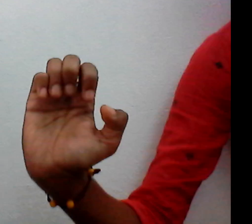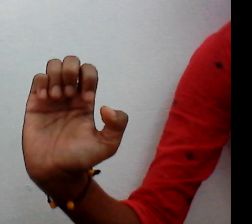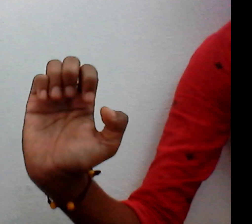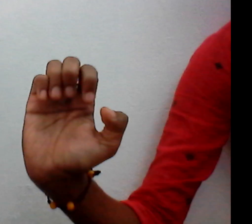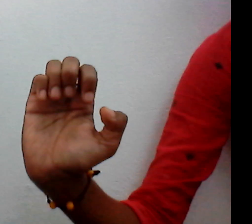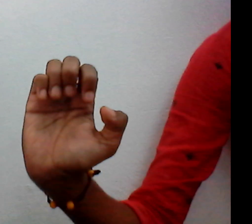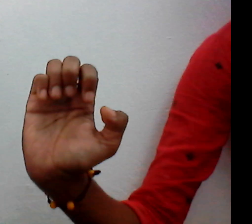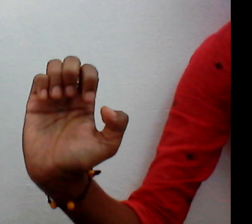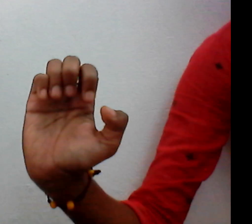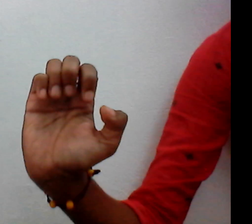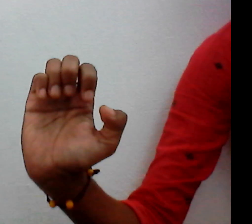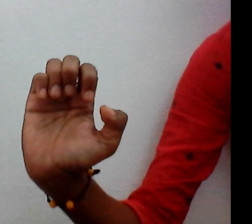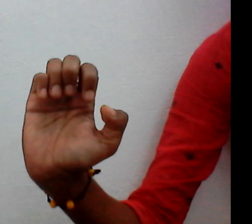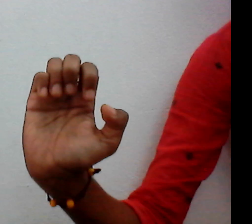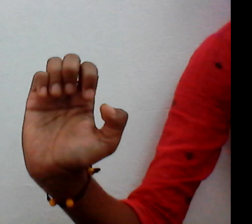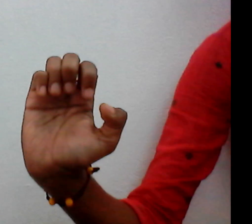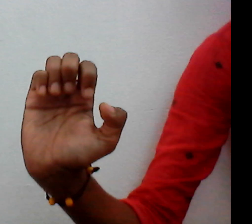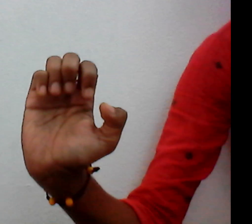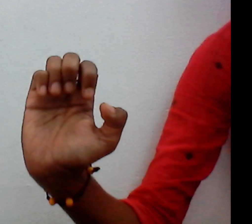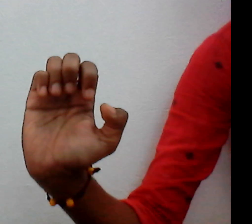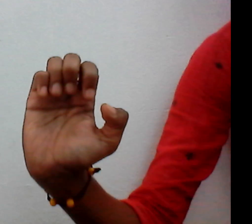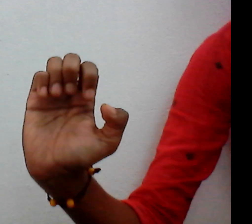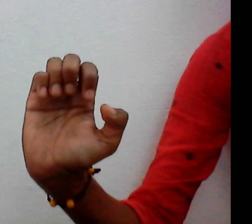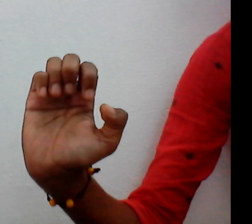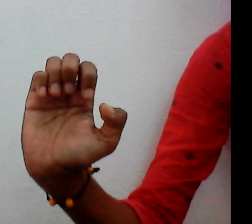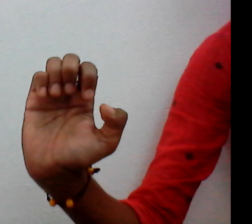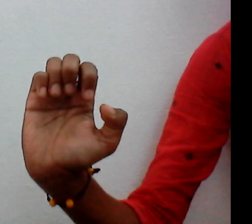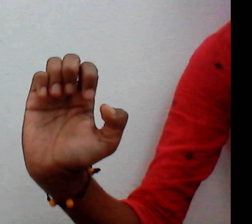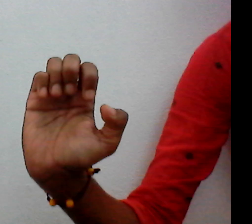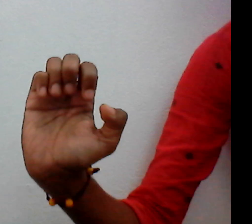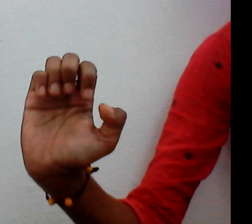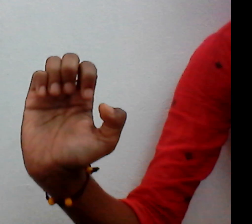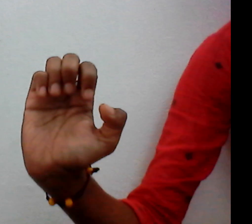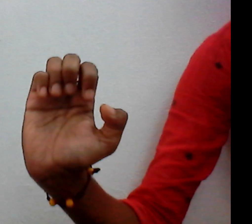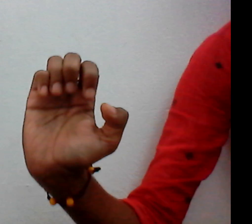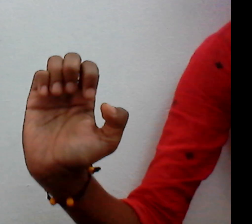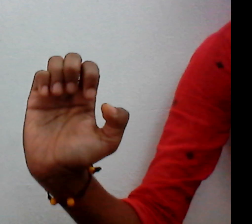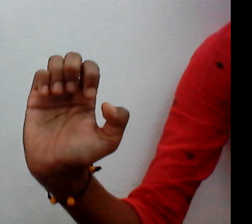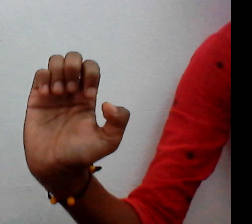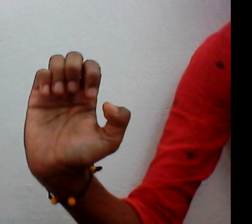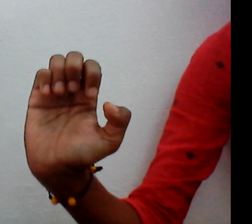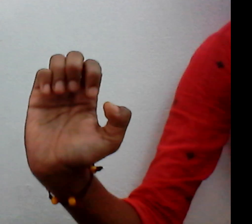ഇ